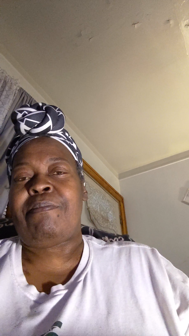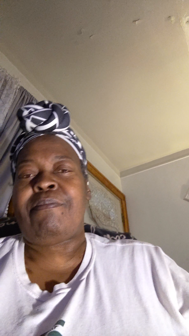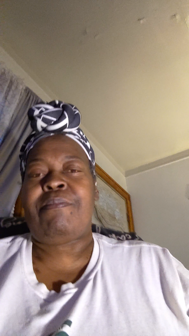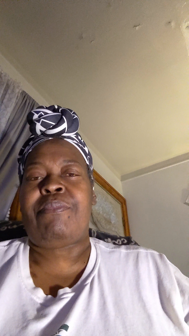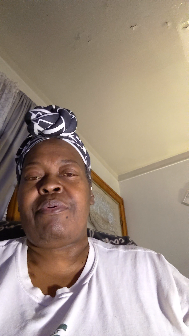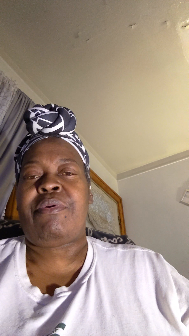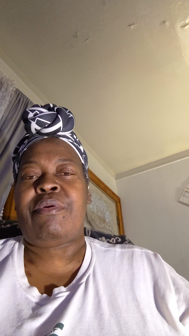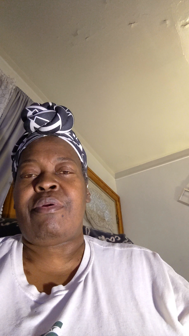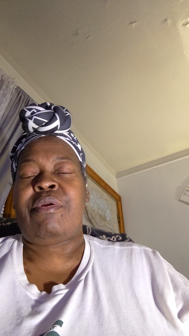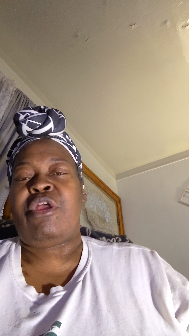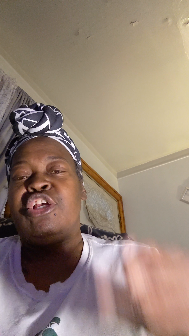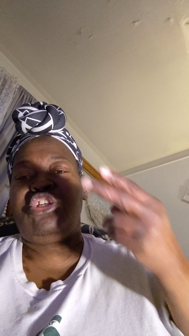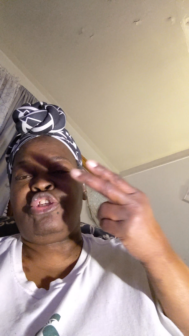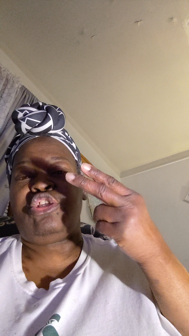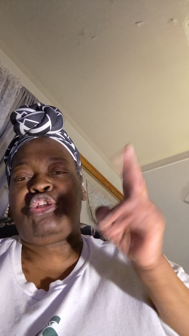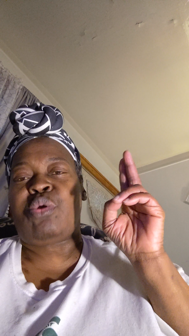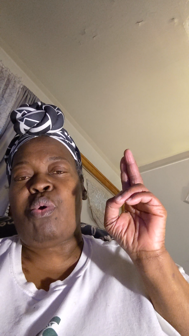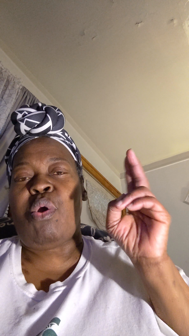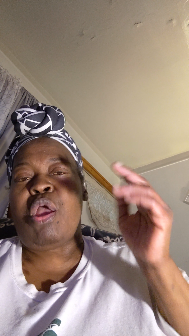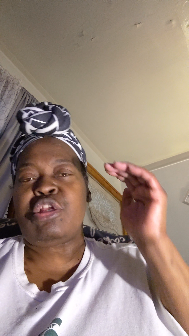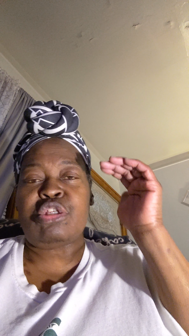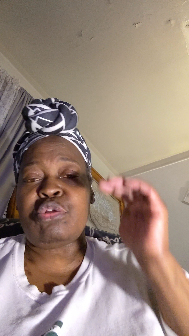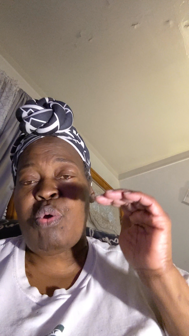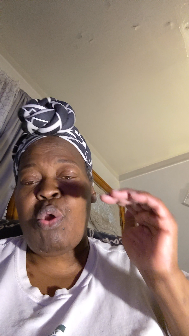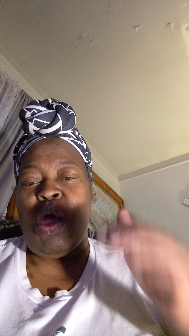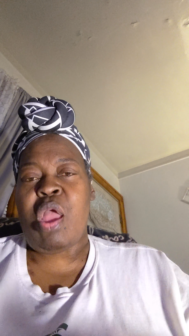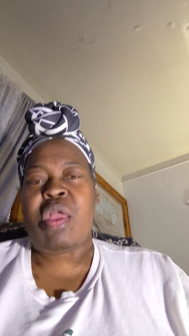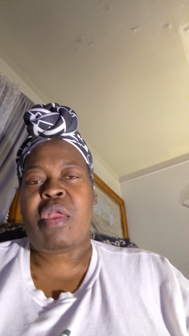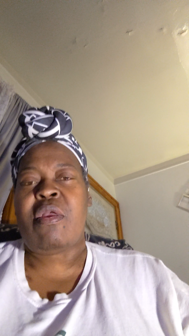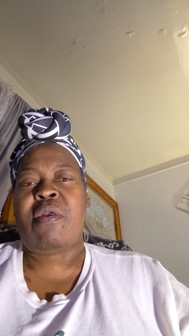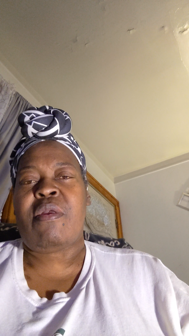short